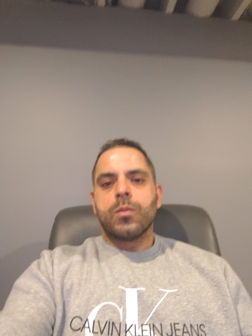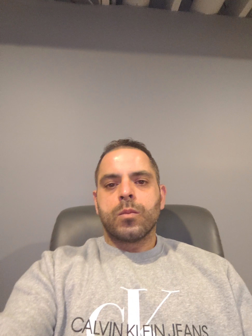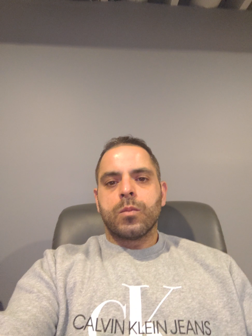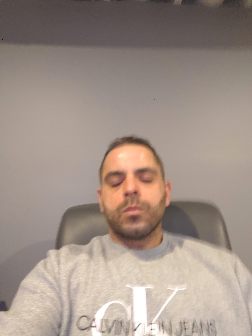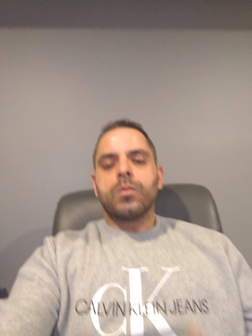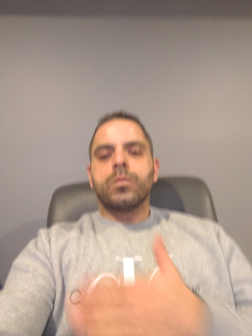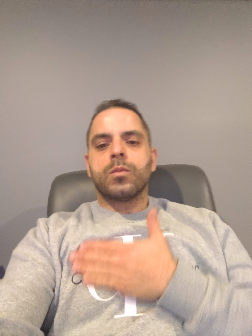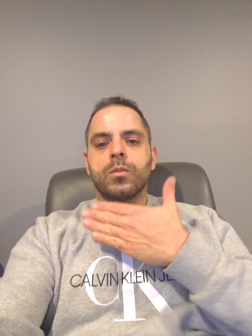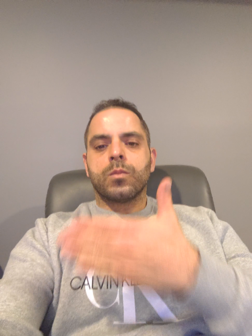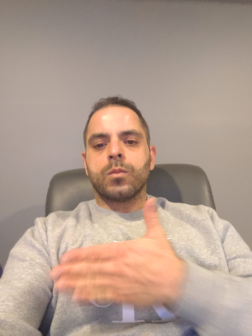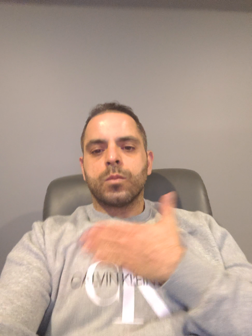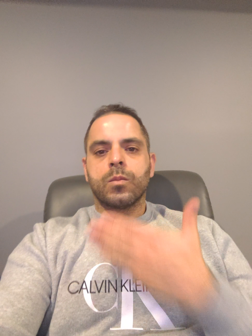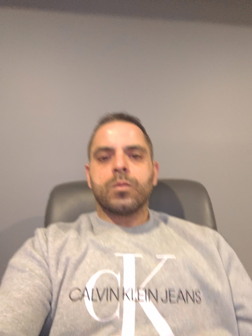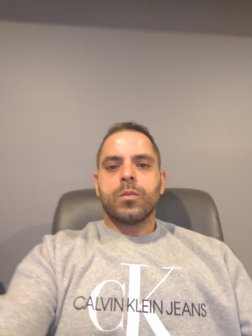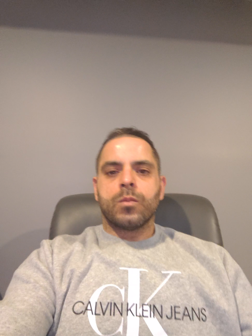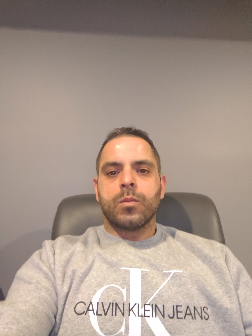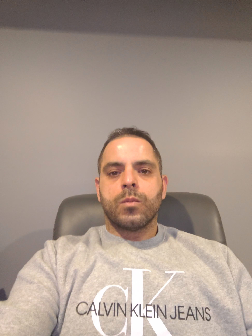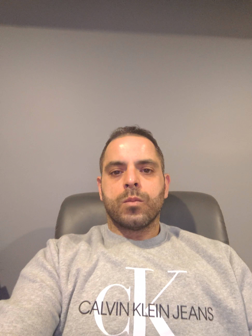happy